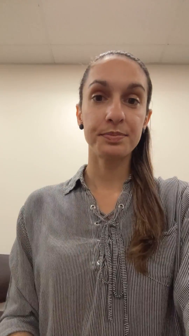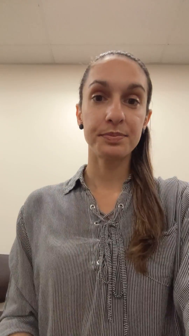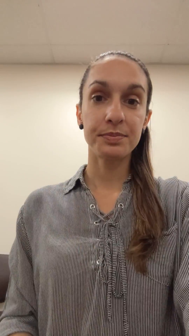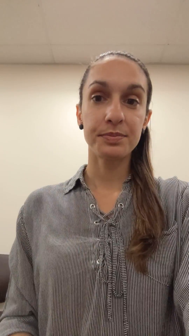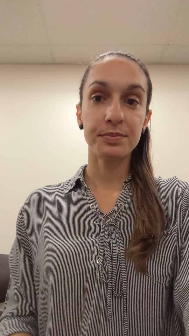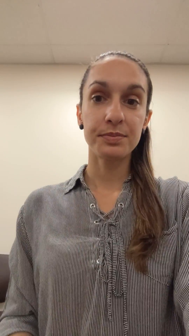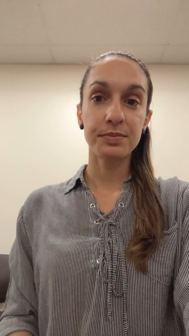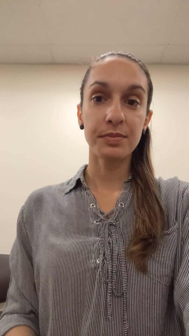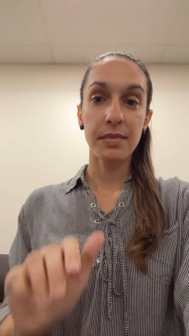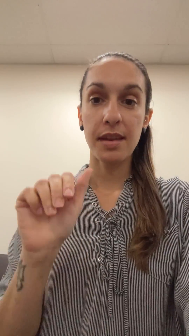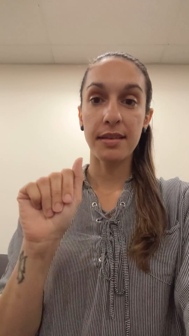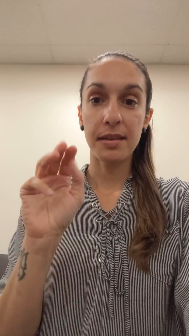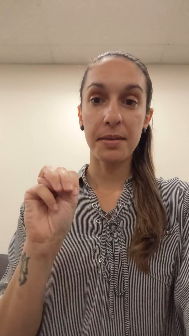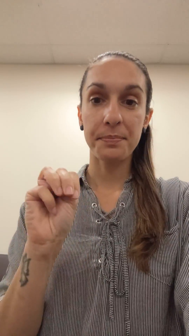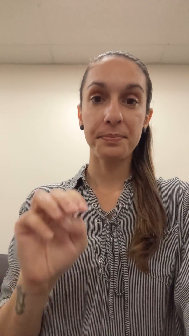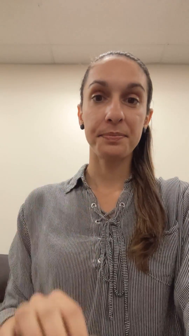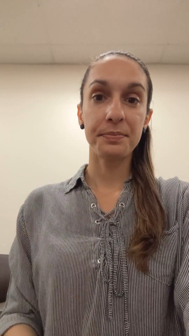am